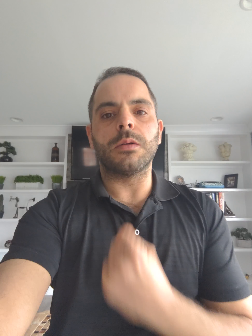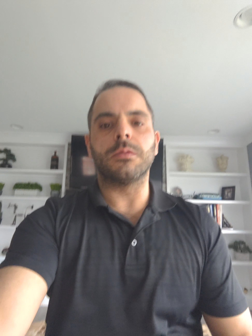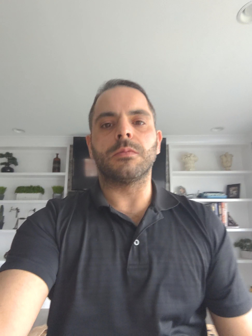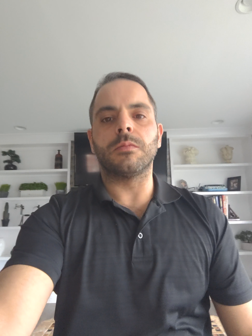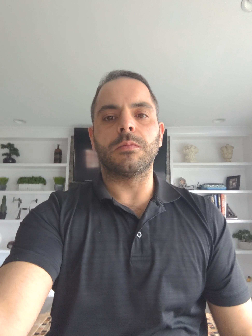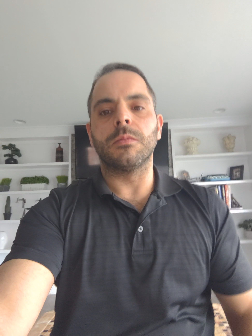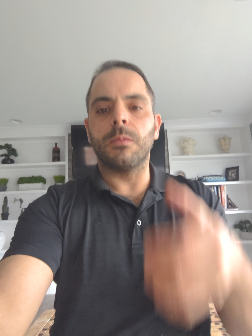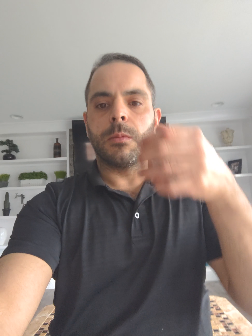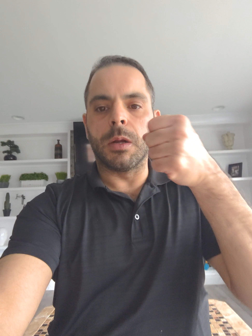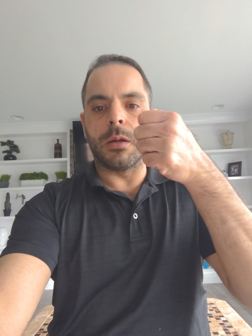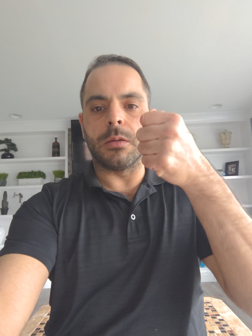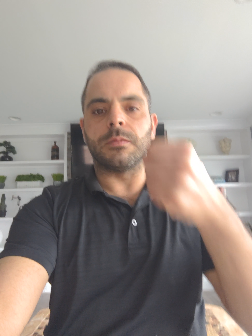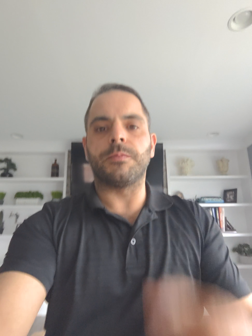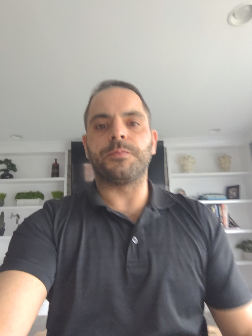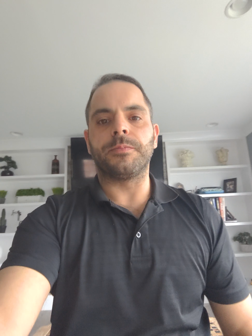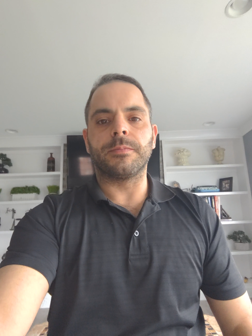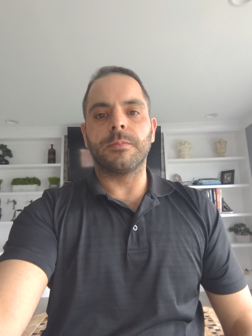milk